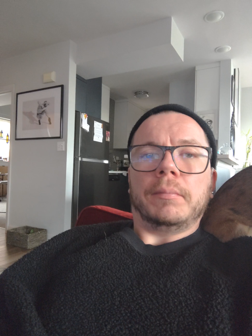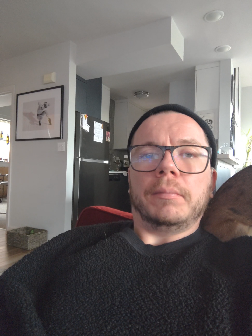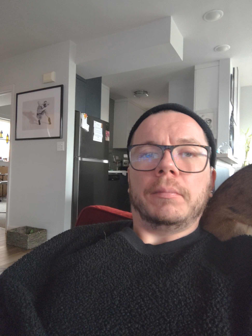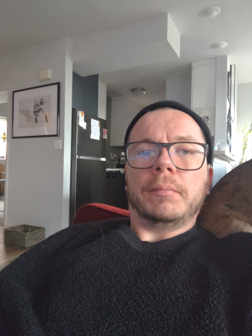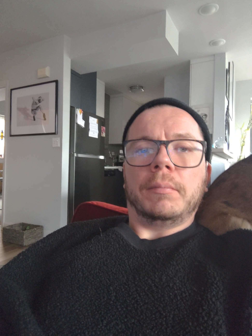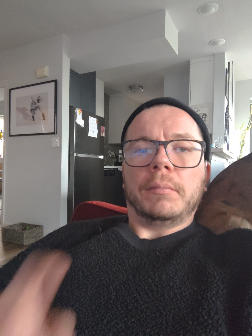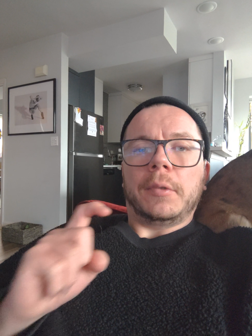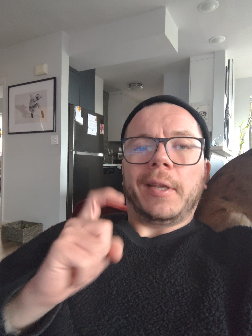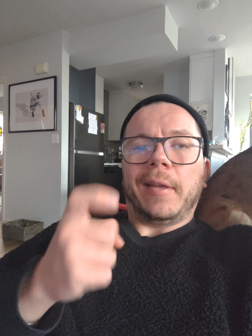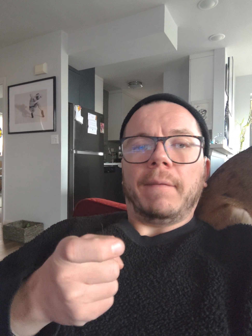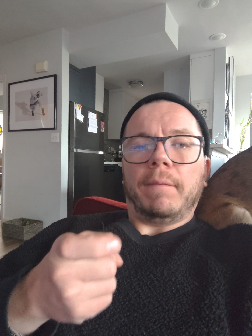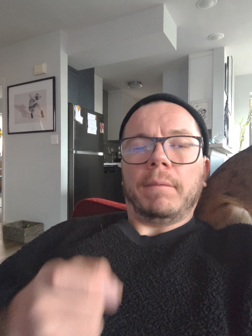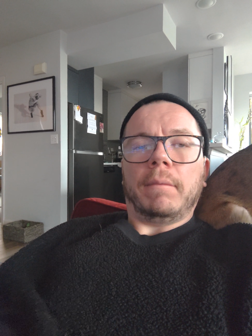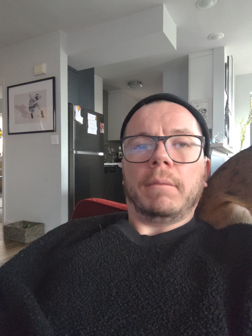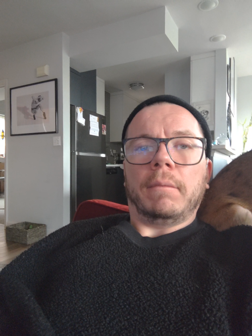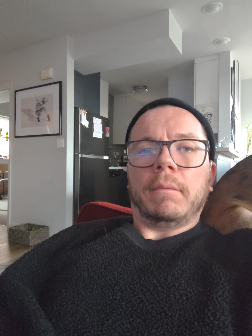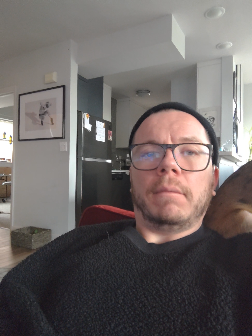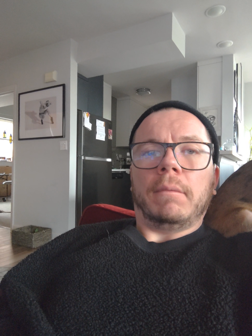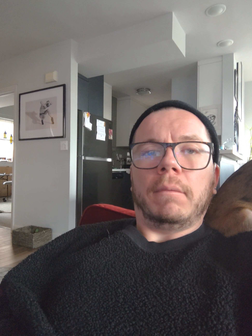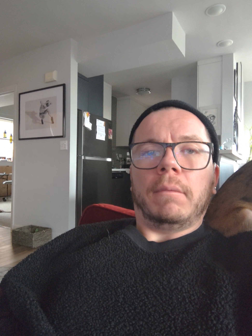gift